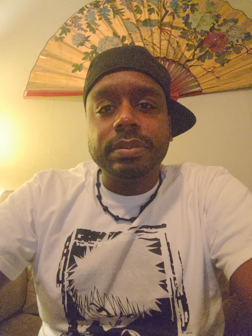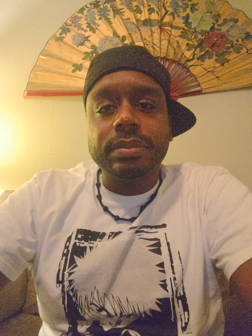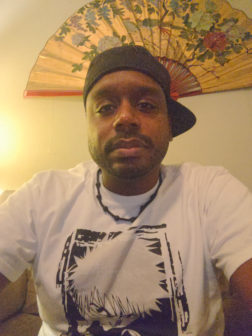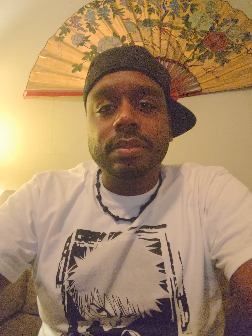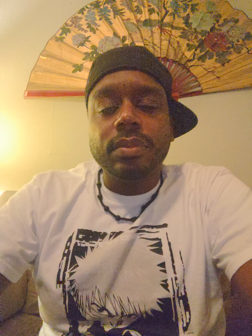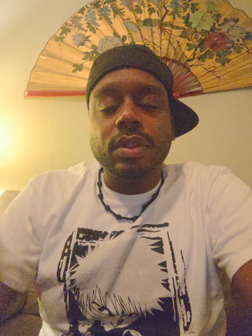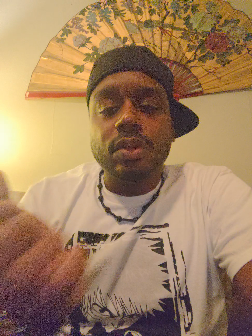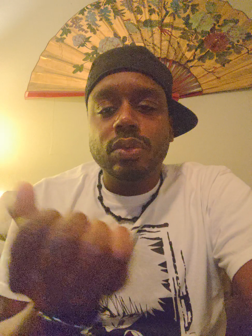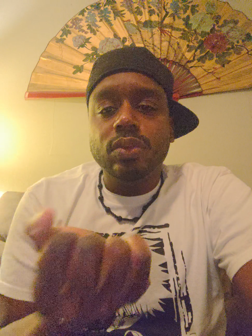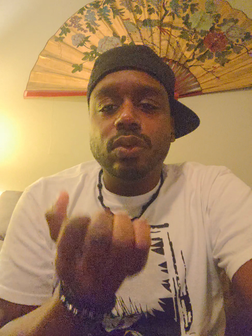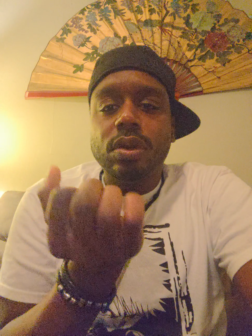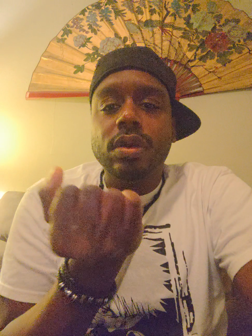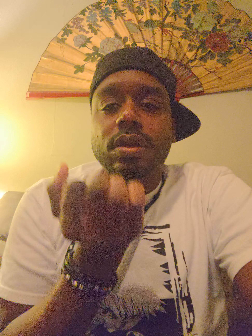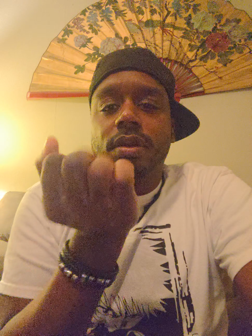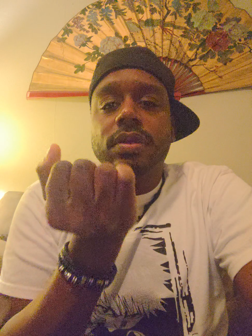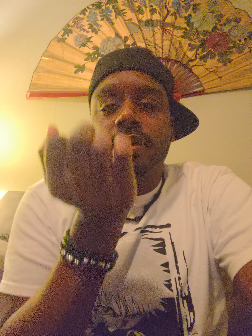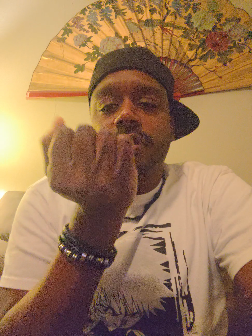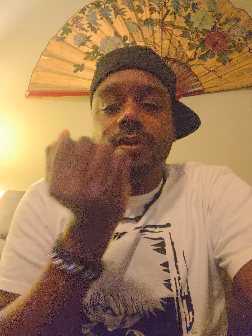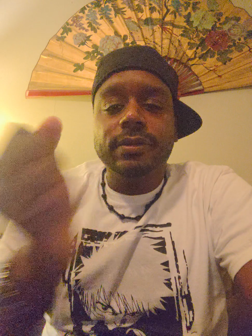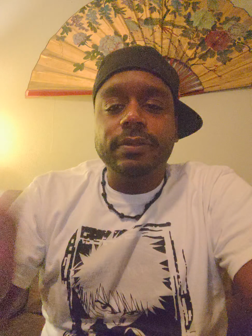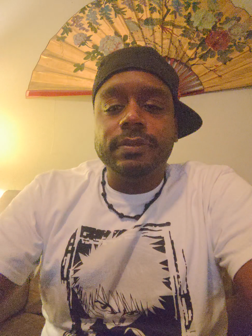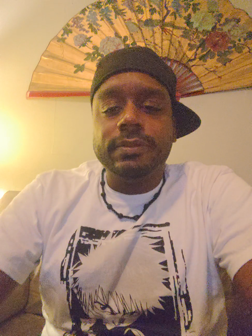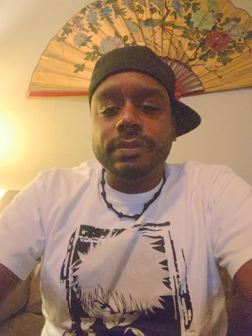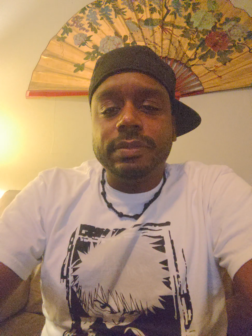drawer